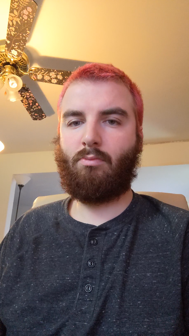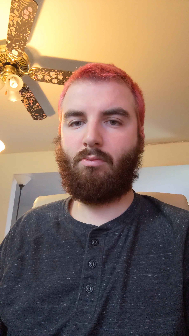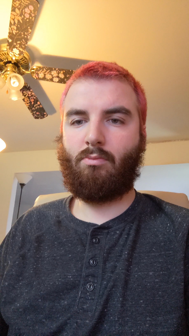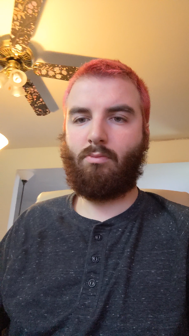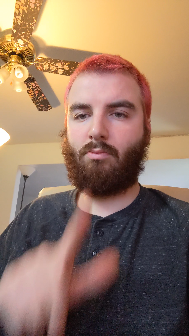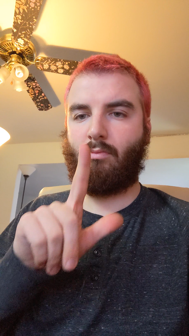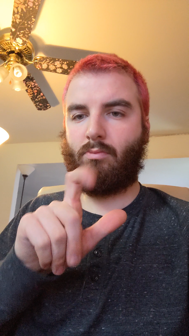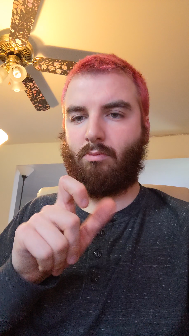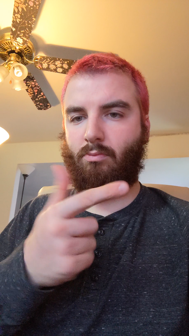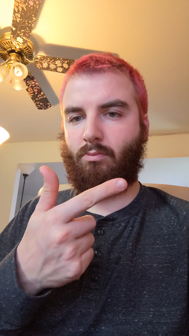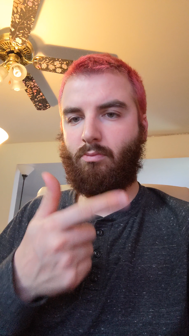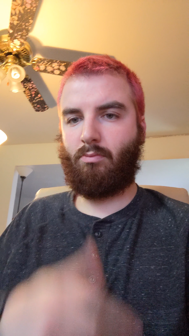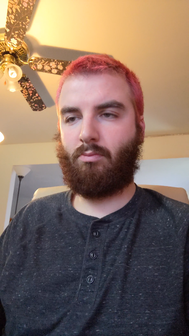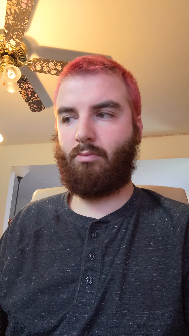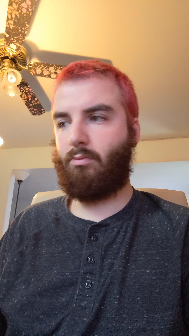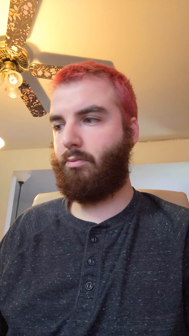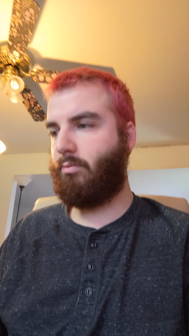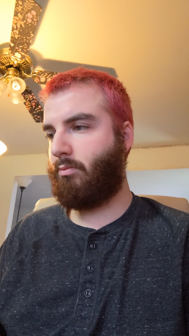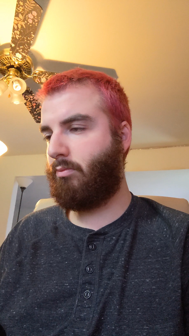leg